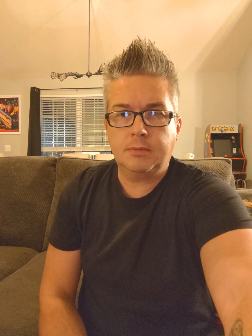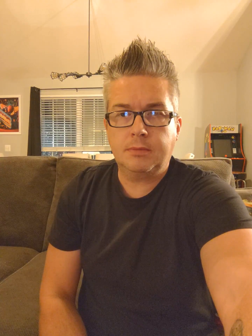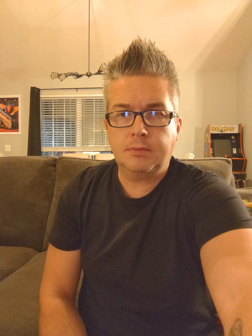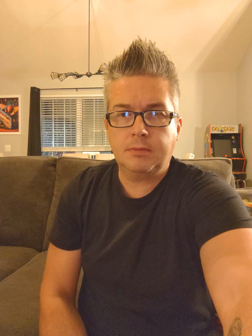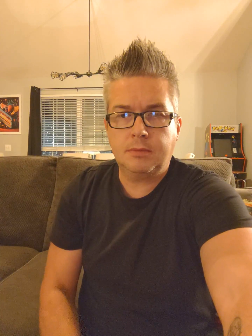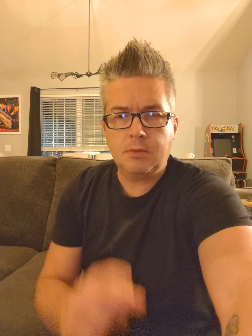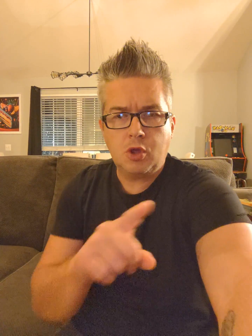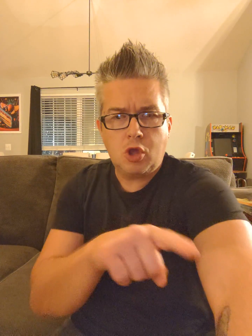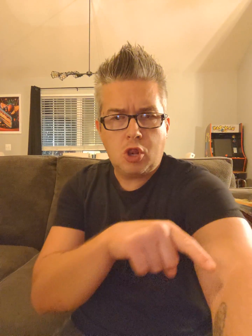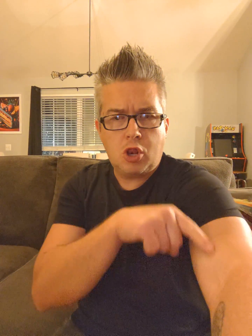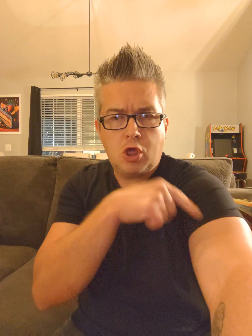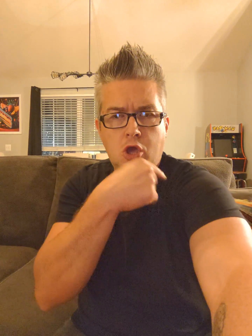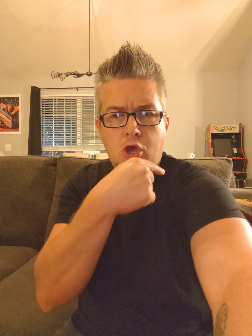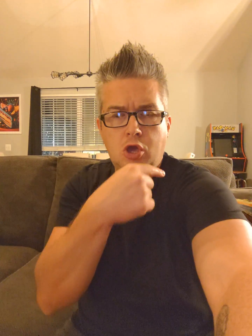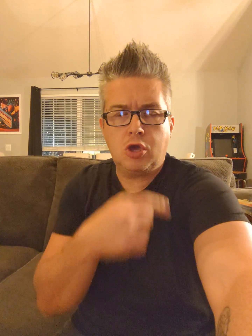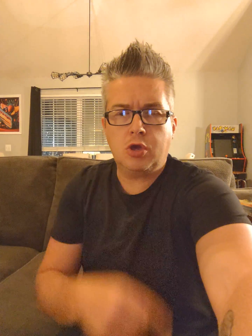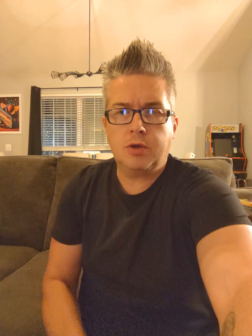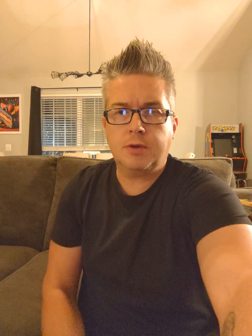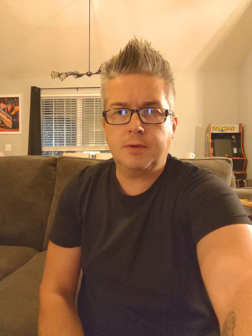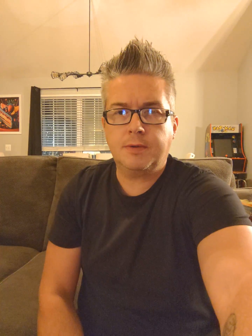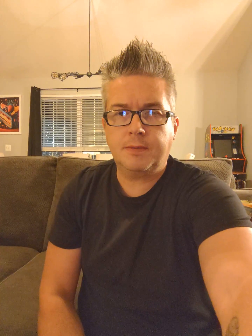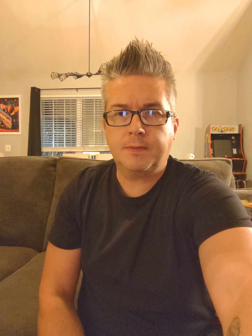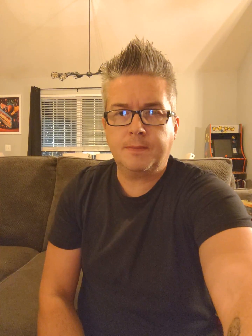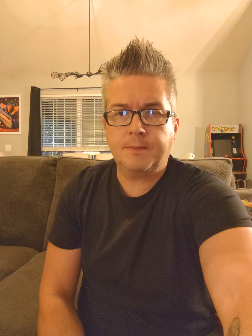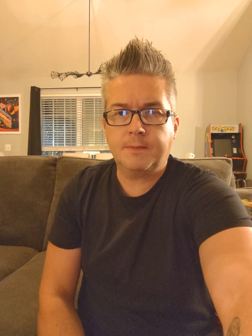long